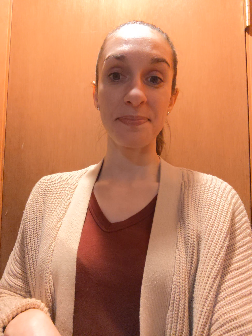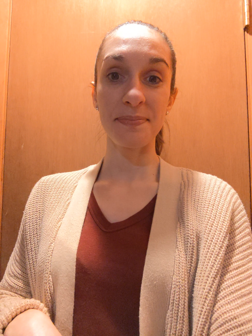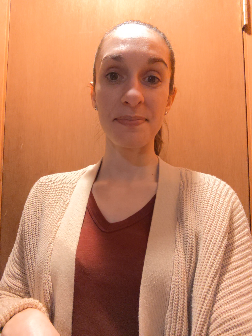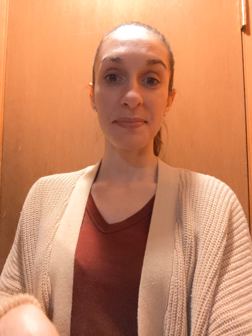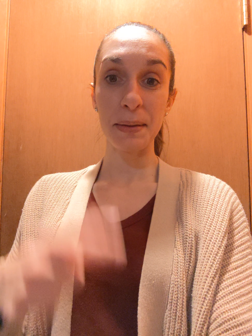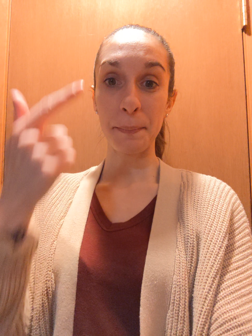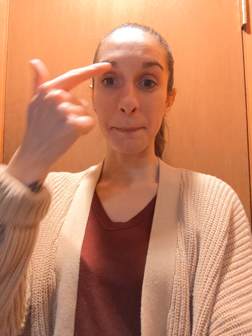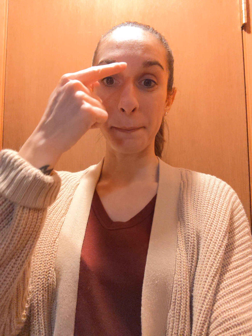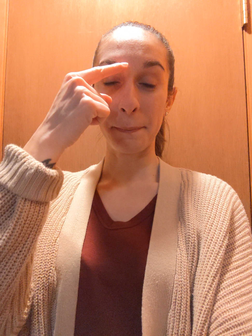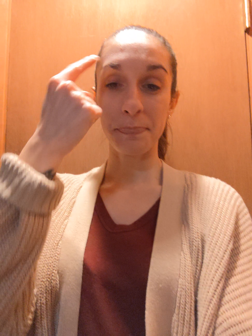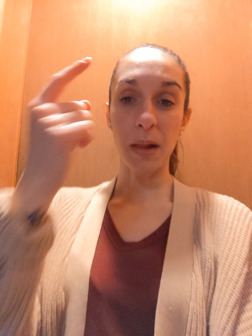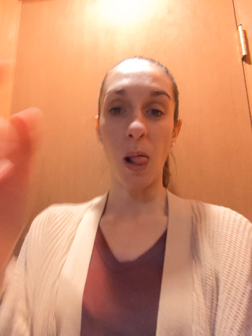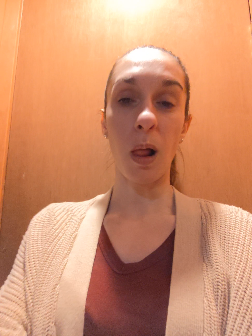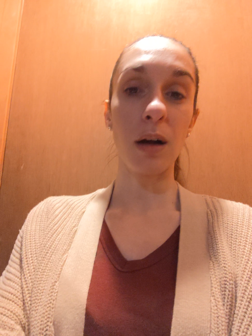black